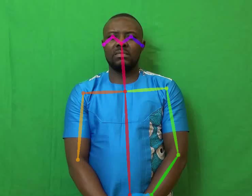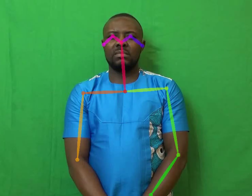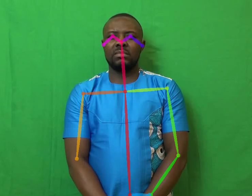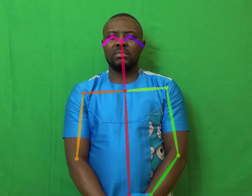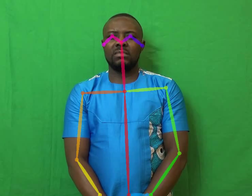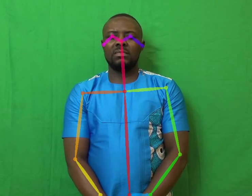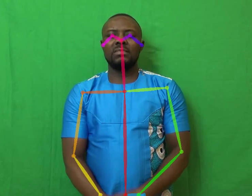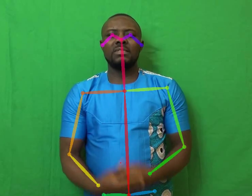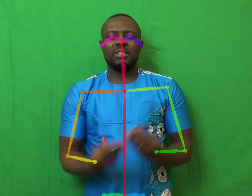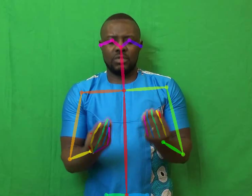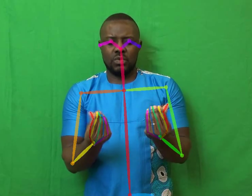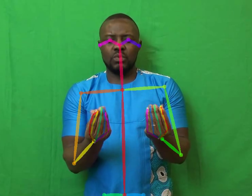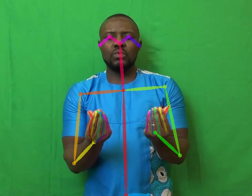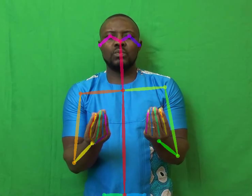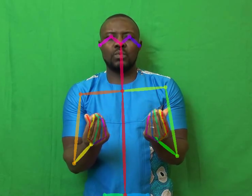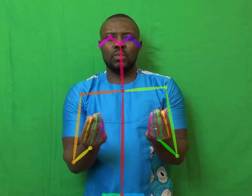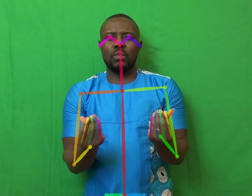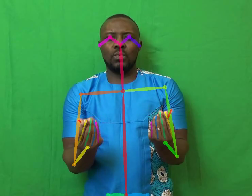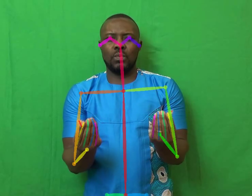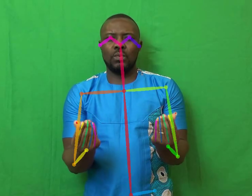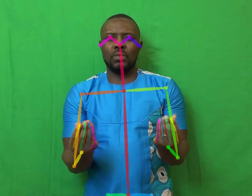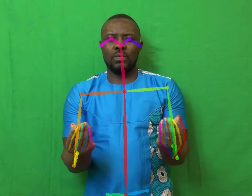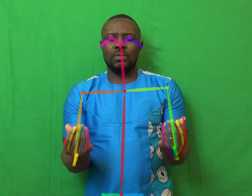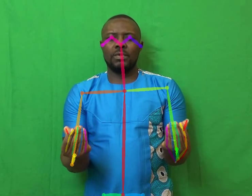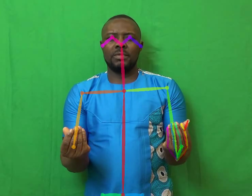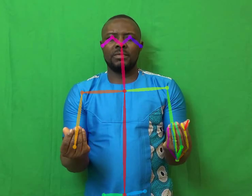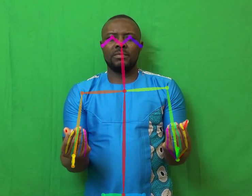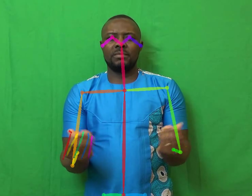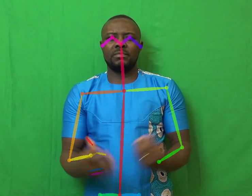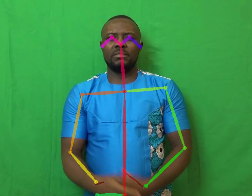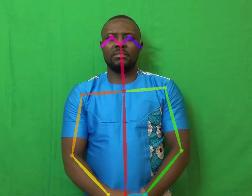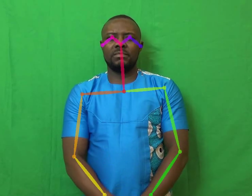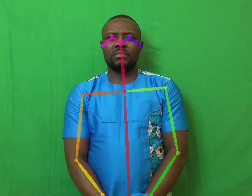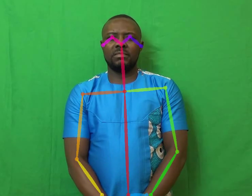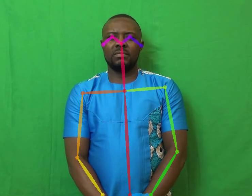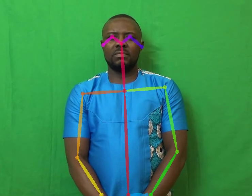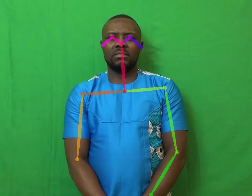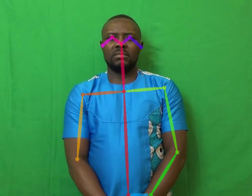soil